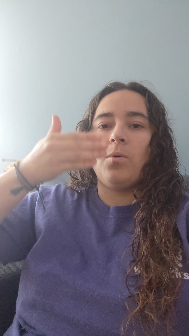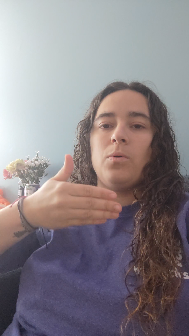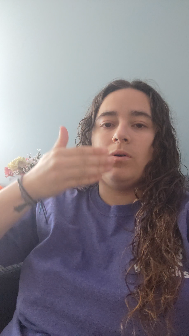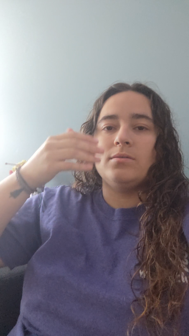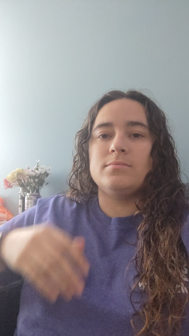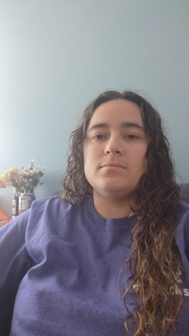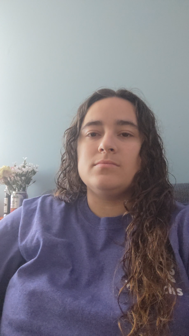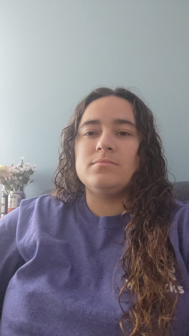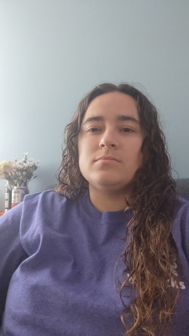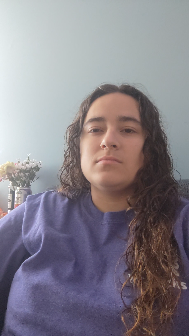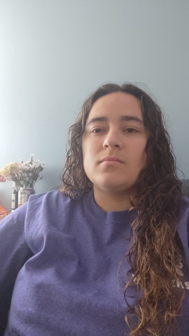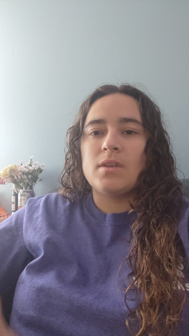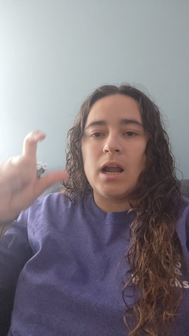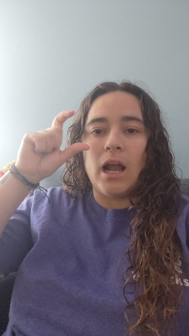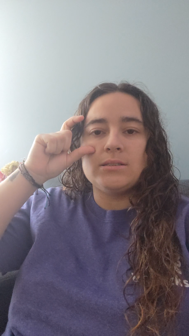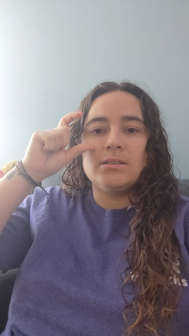glasses